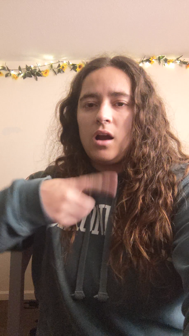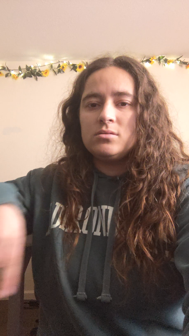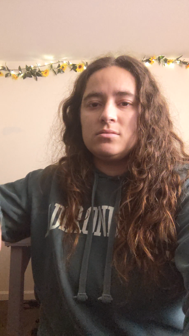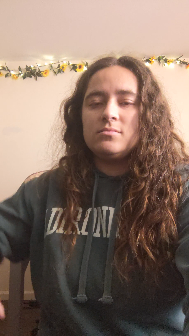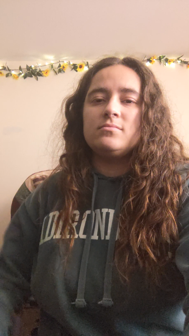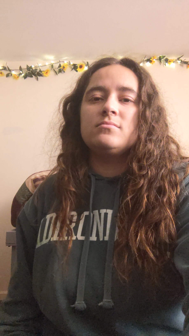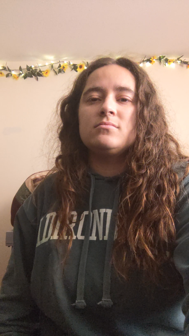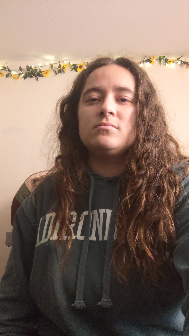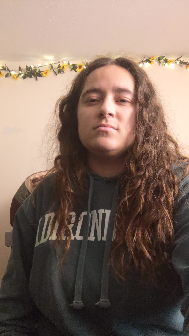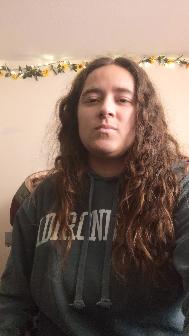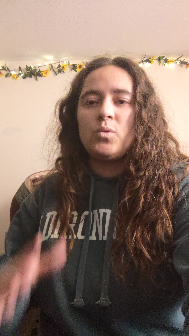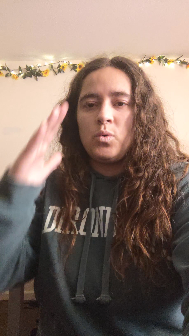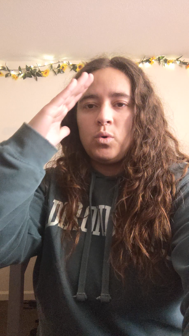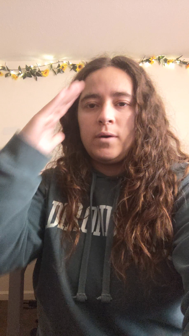roof